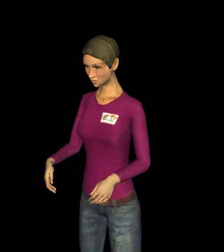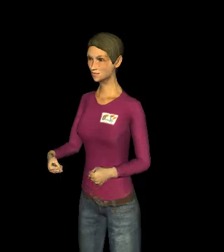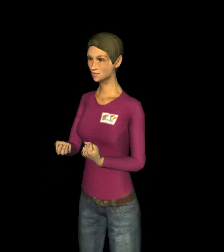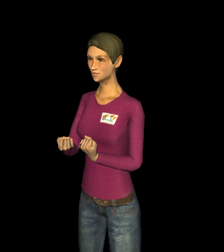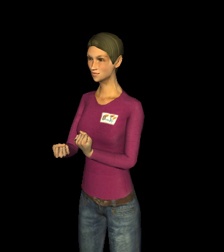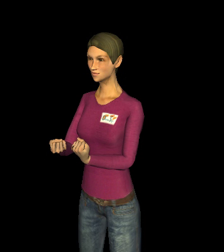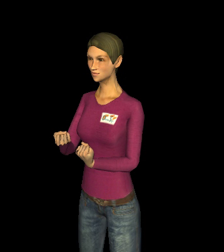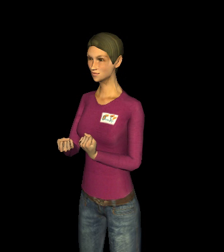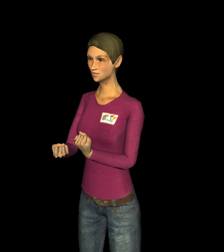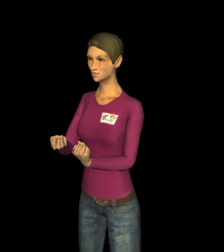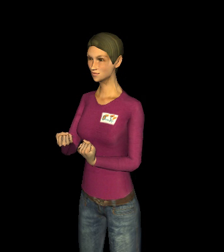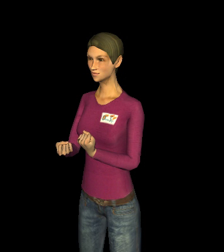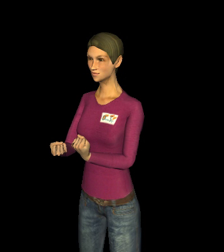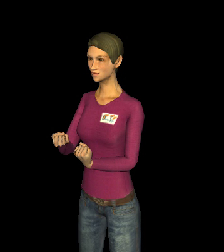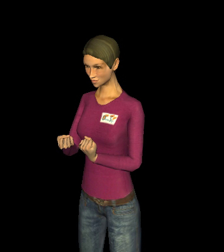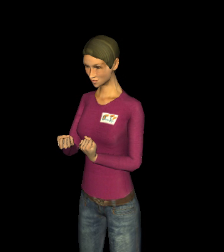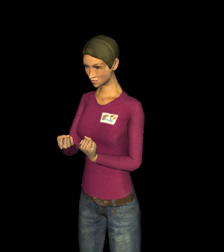يعاني